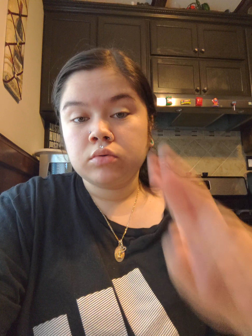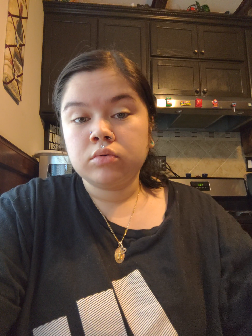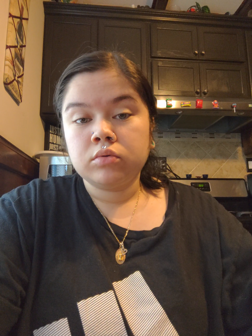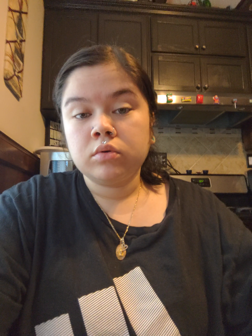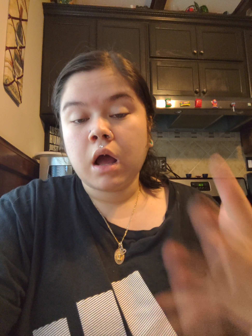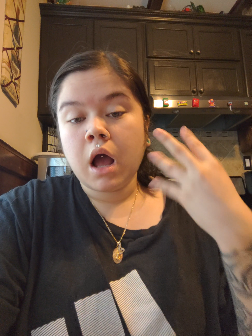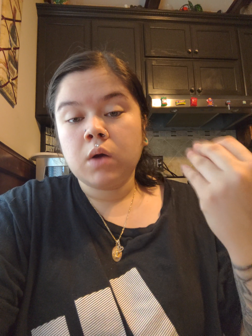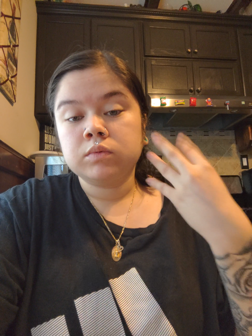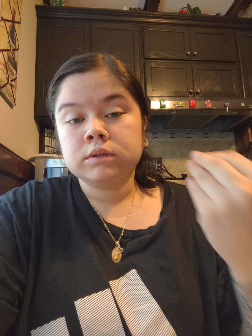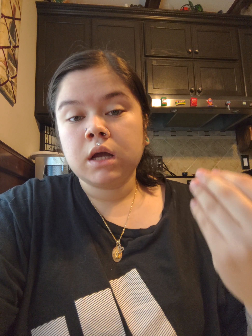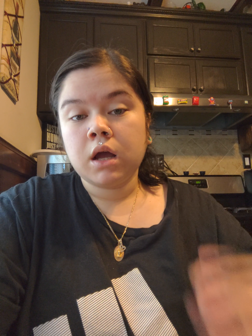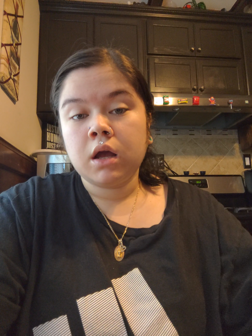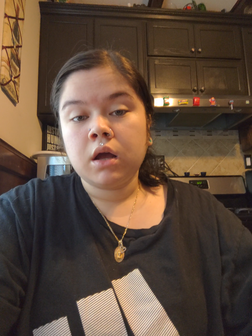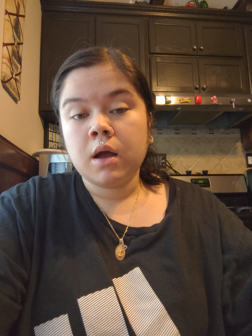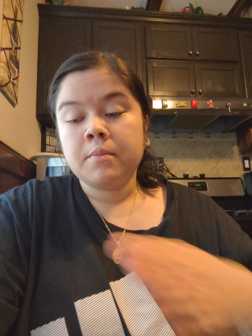outside